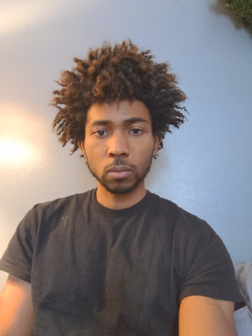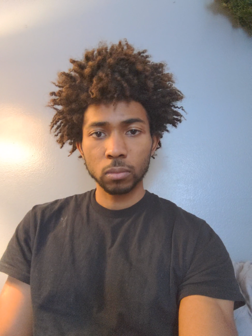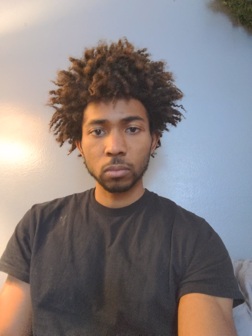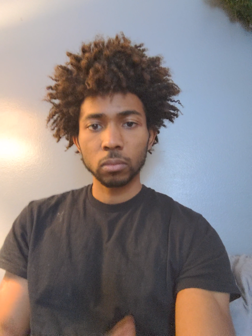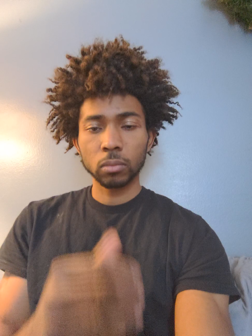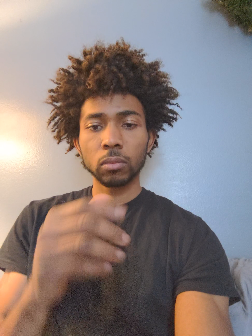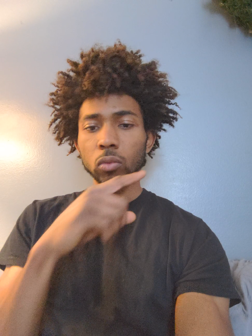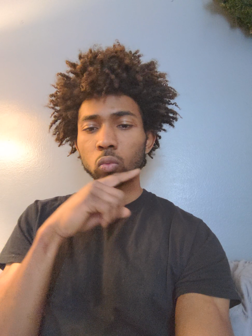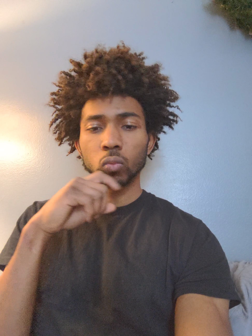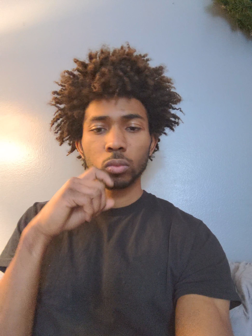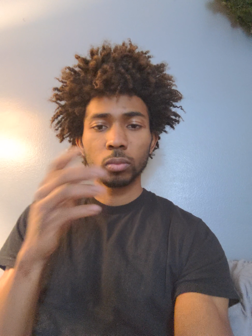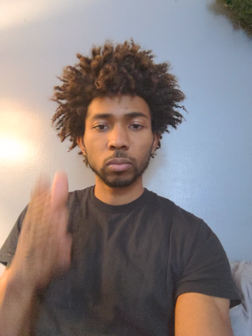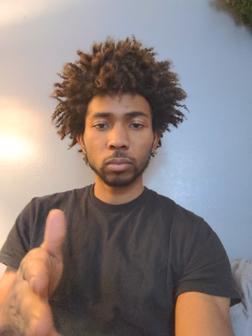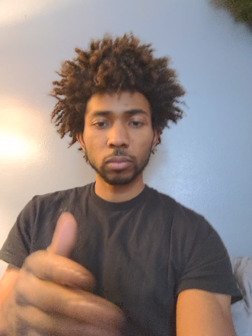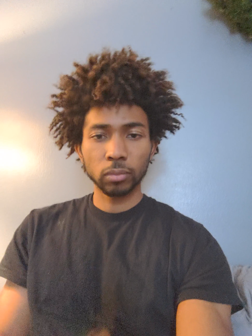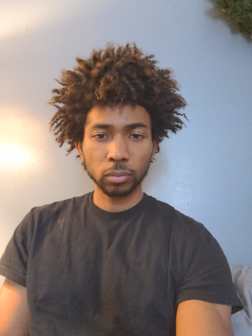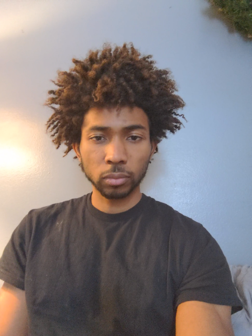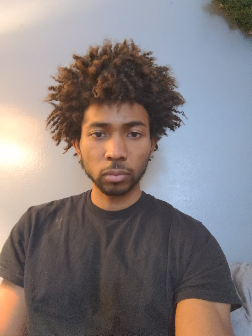dryer